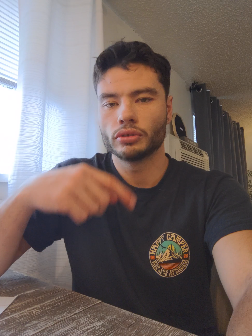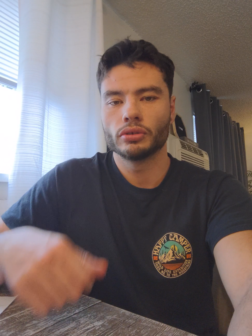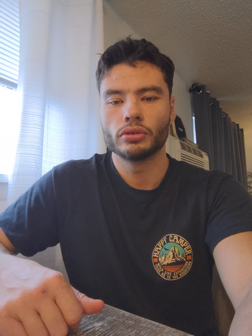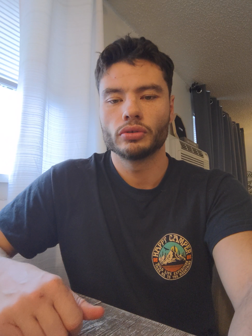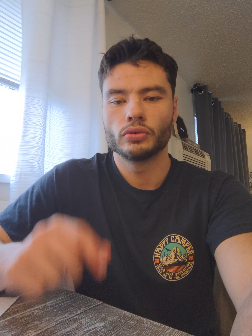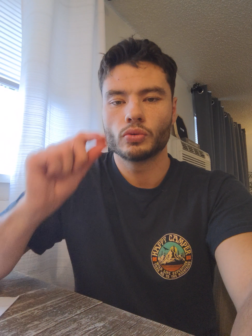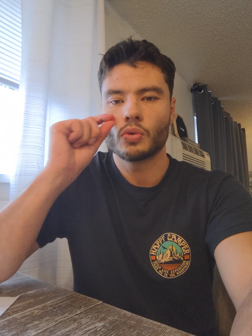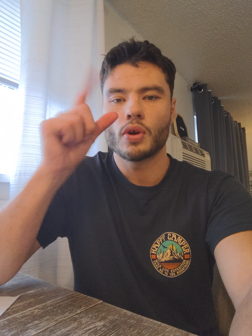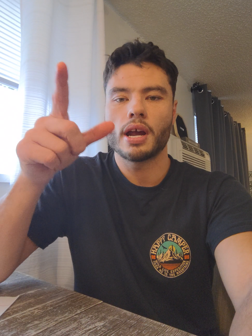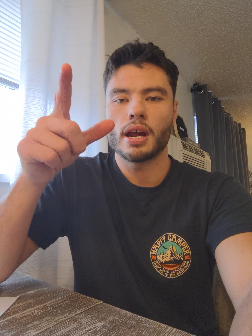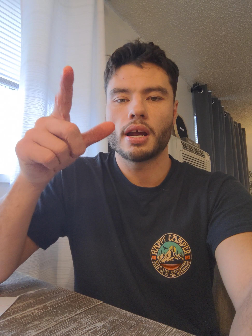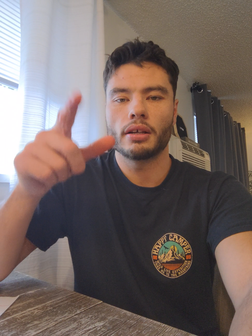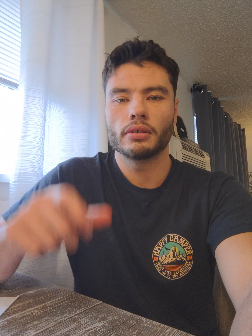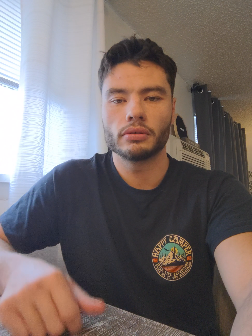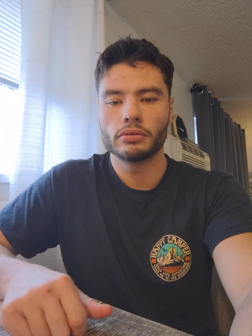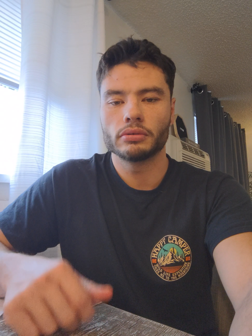wake